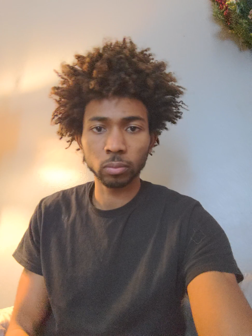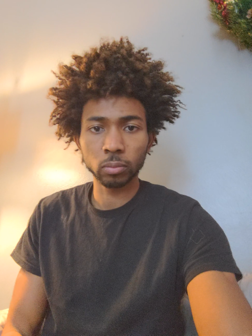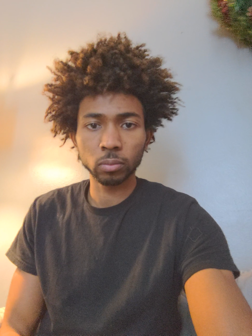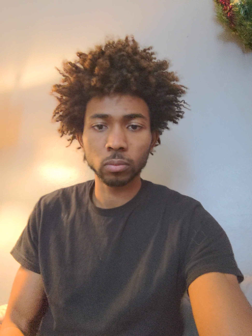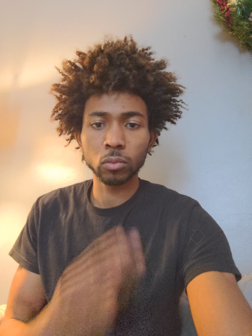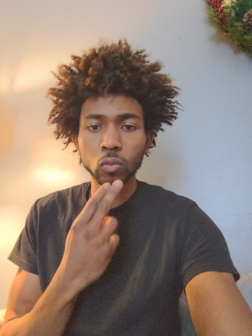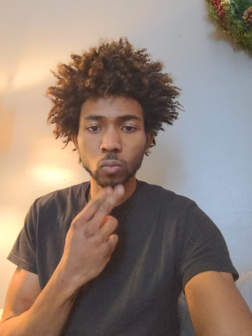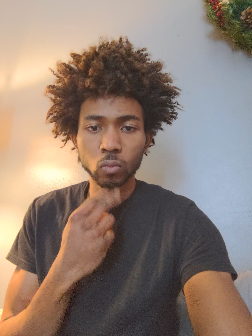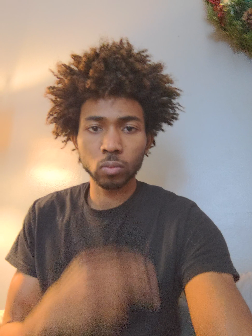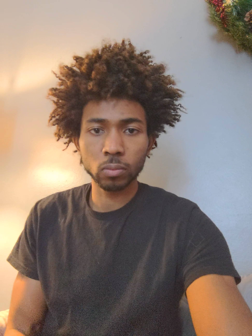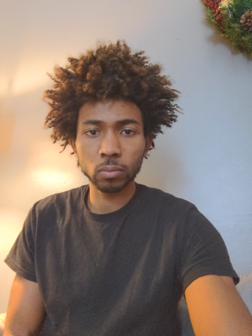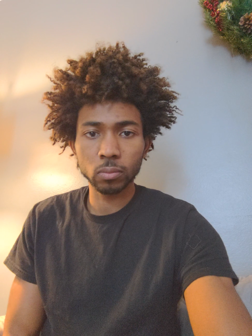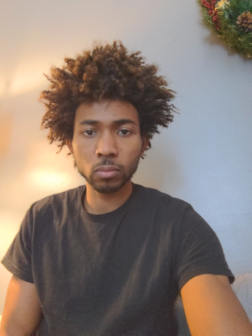cute